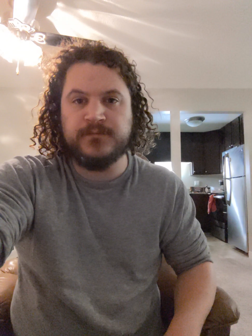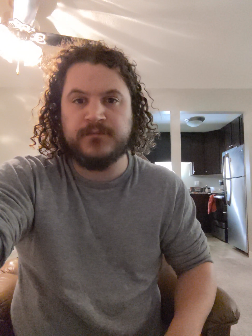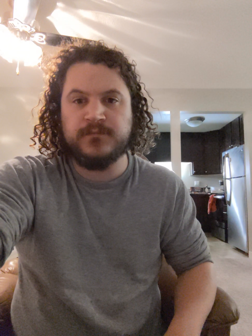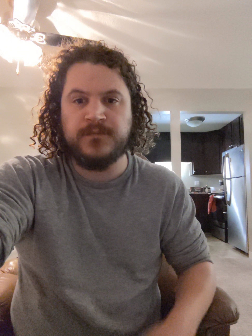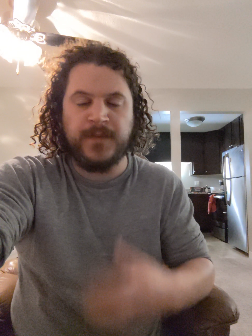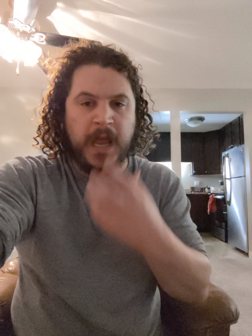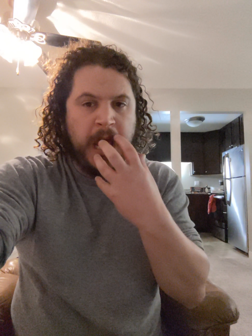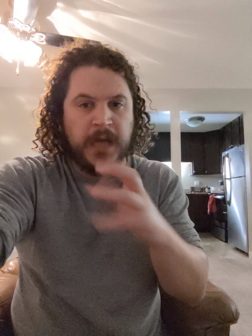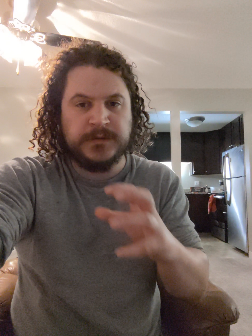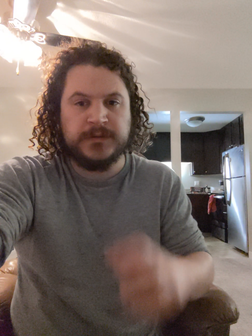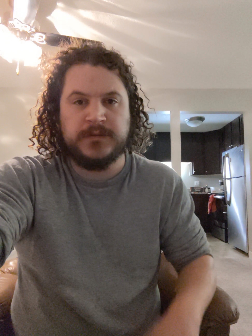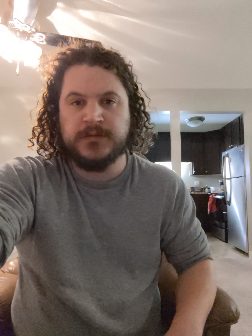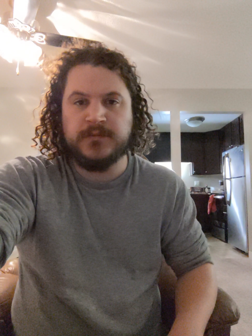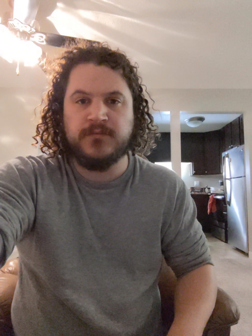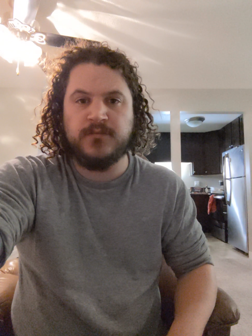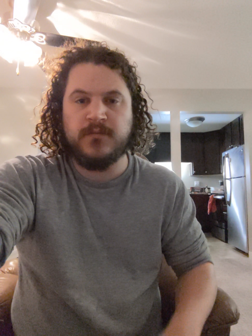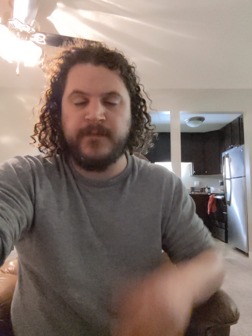hot